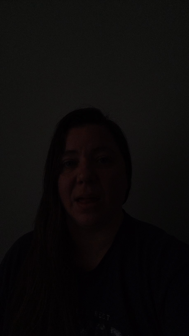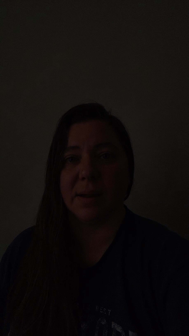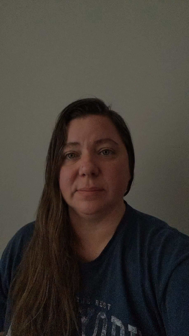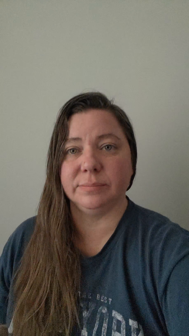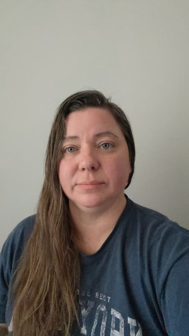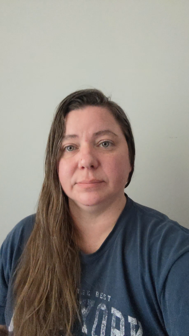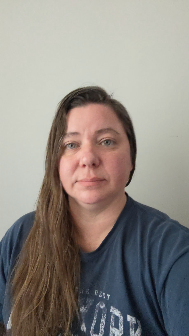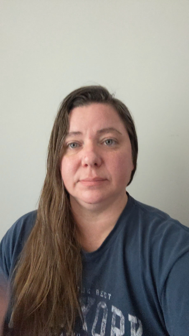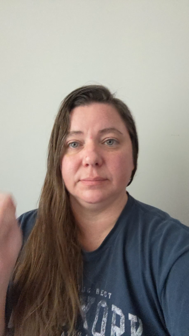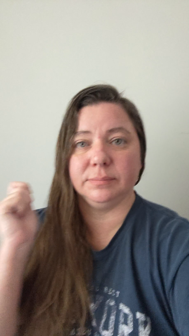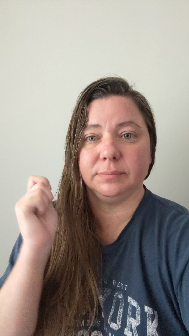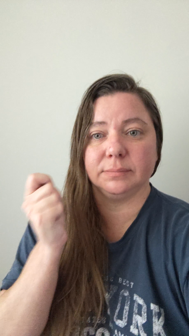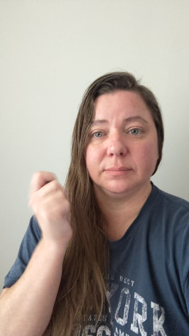bat